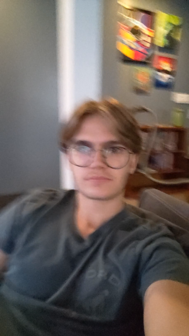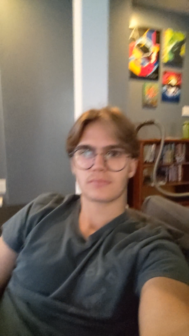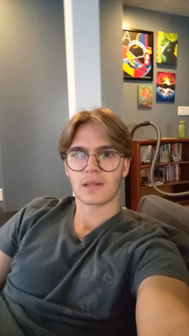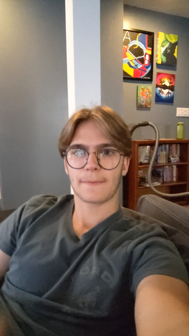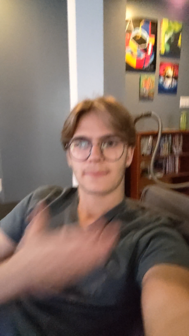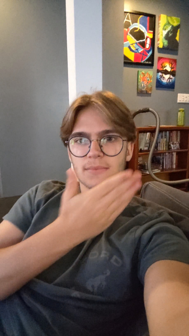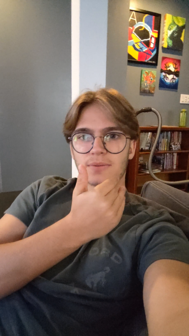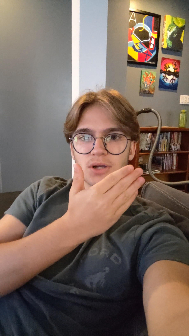butterfly